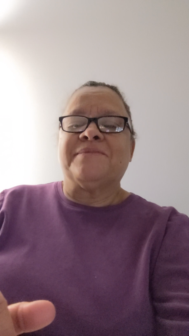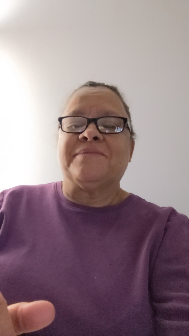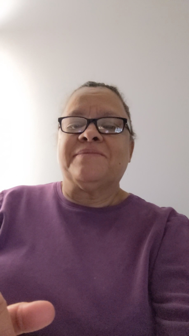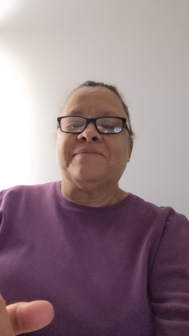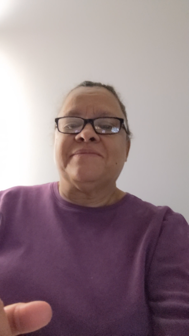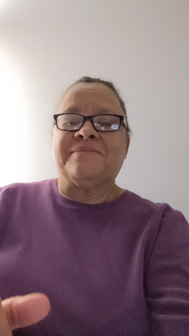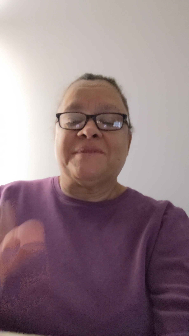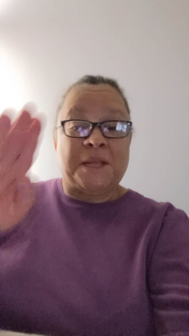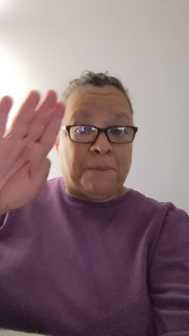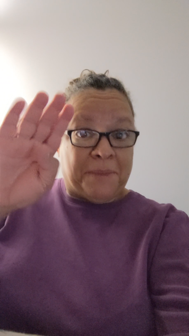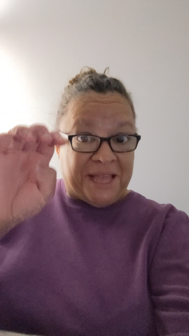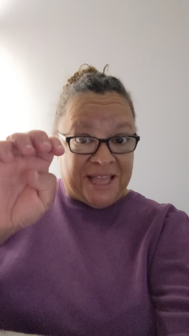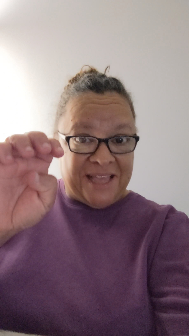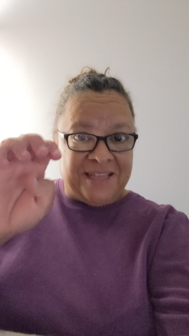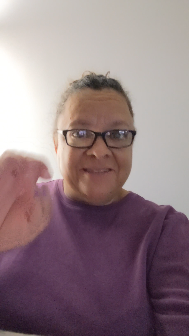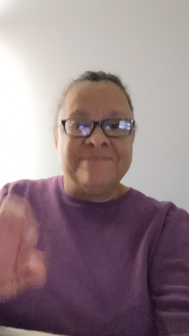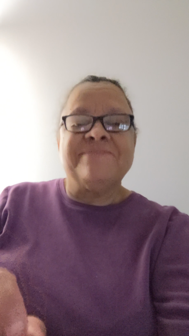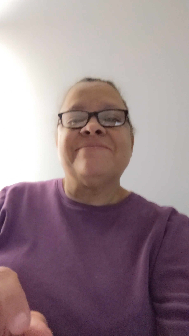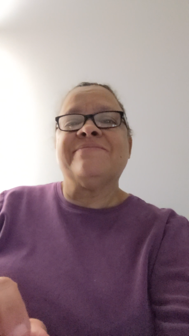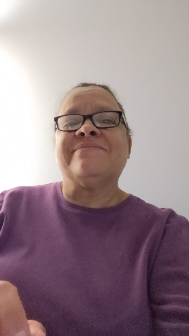be